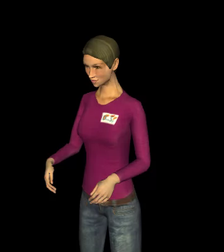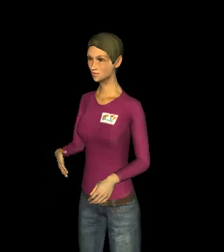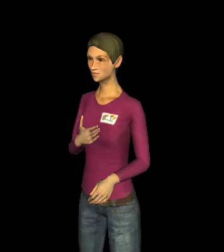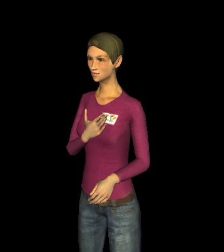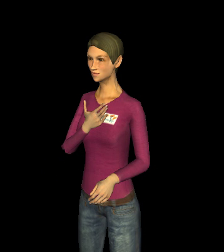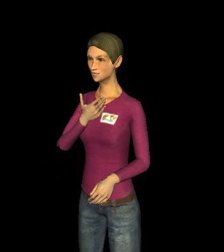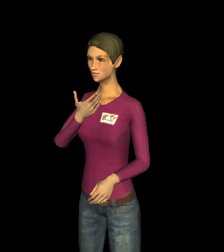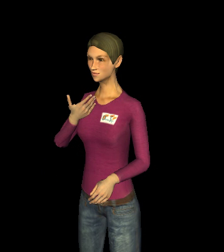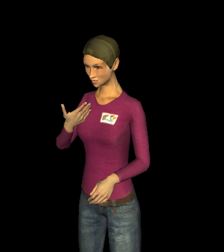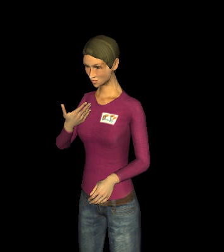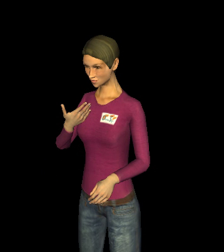يحب